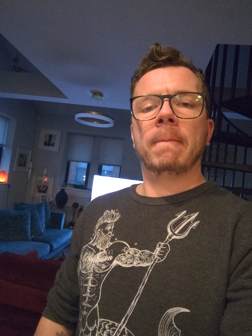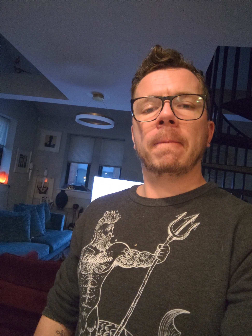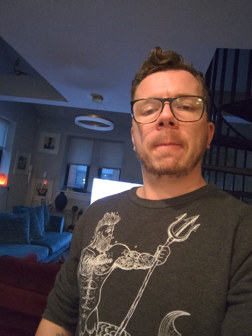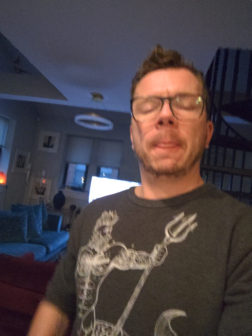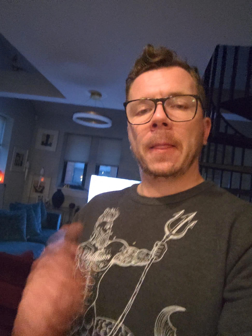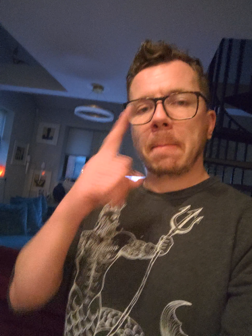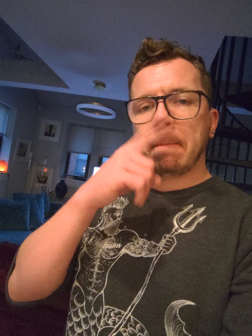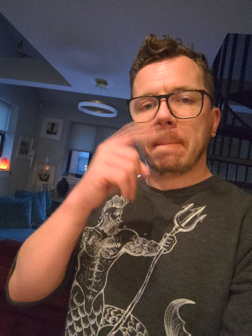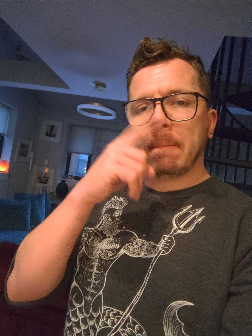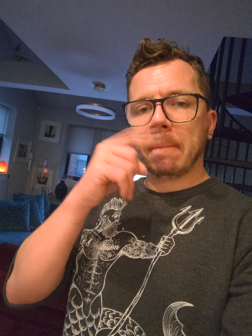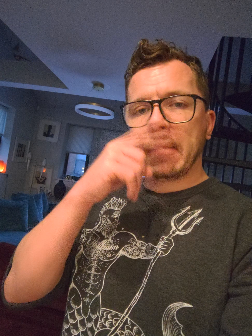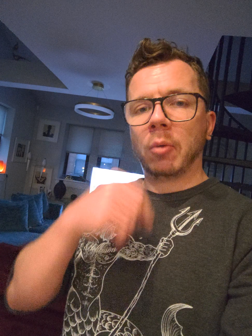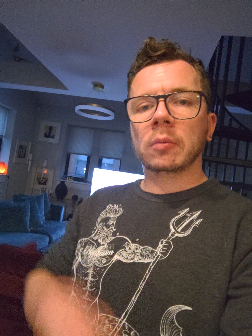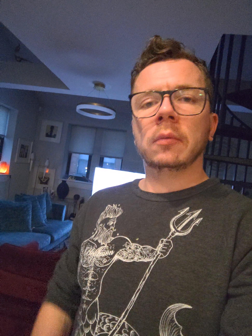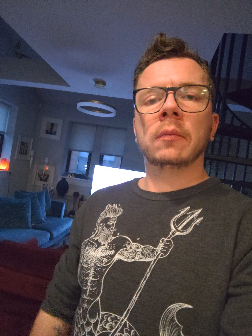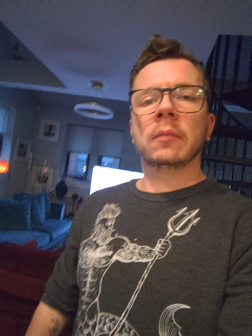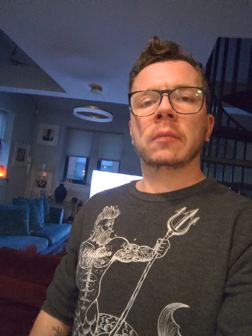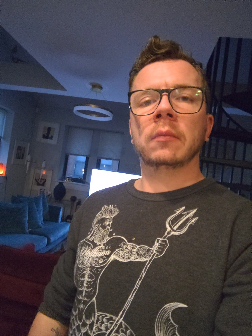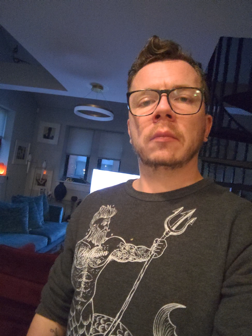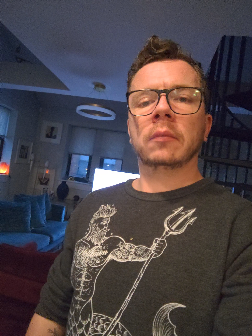mouse